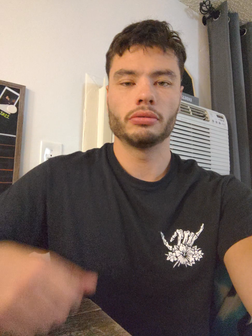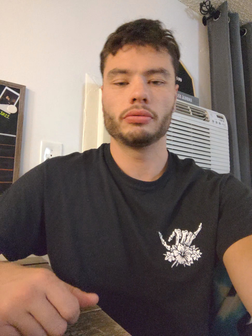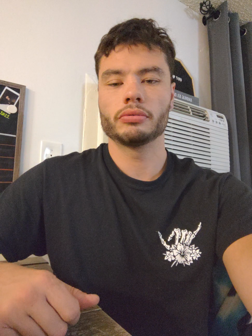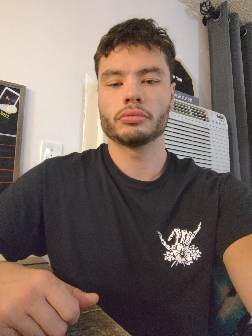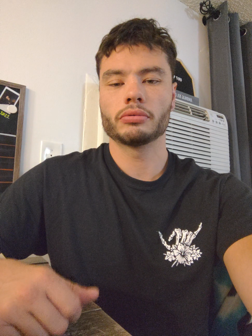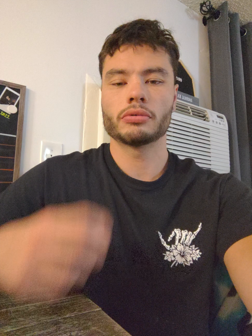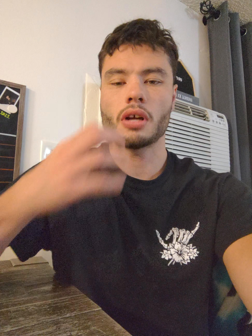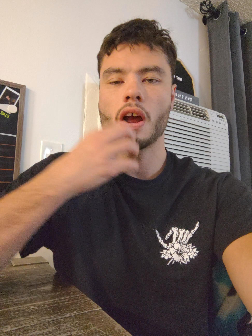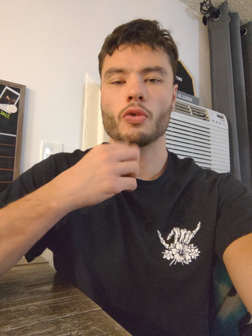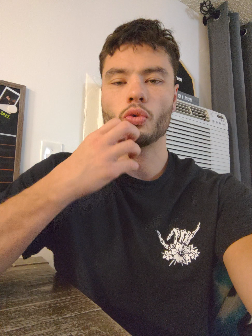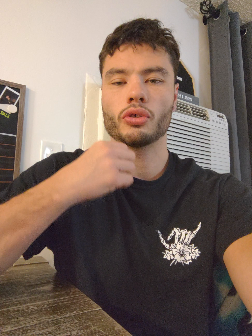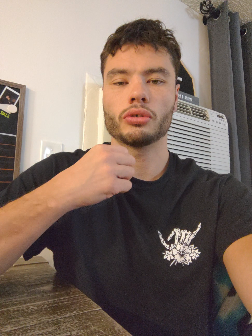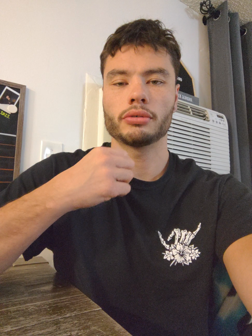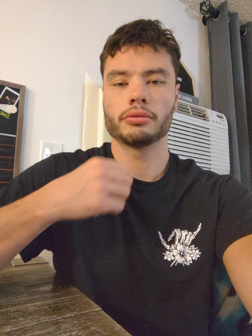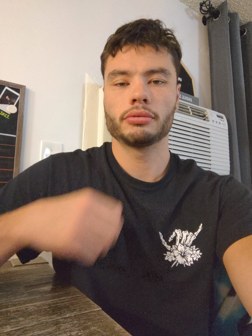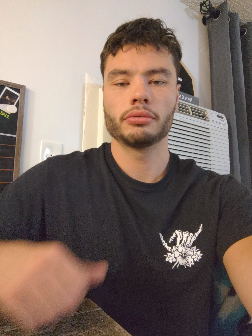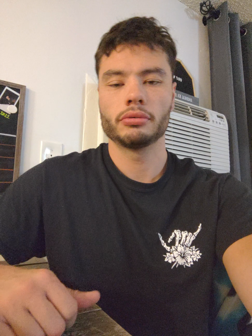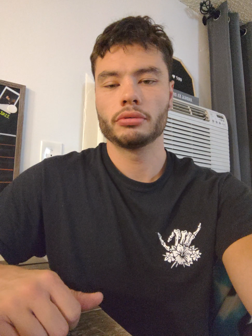underwear